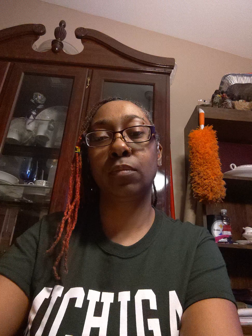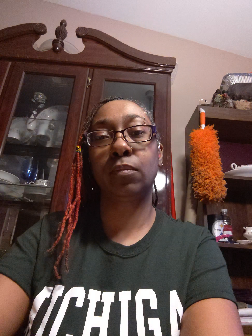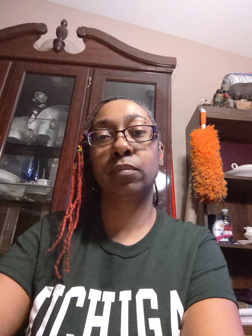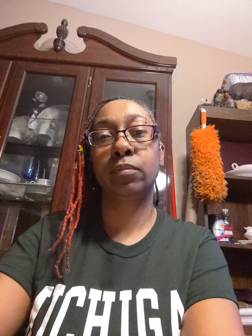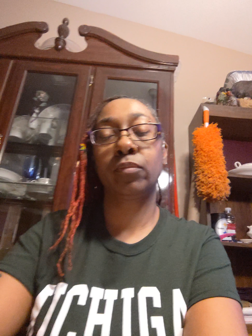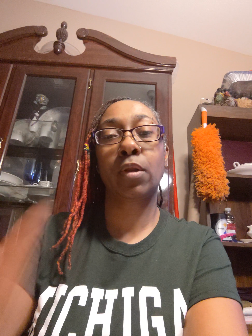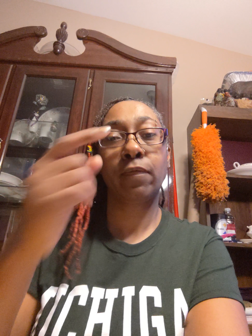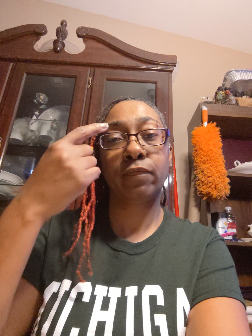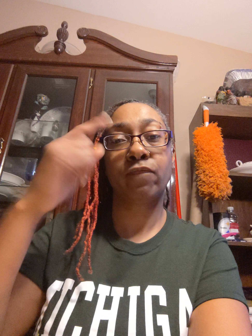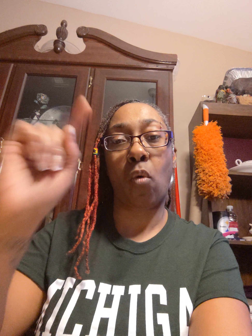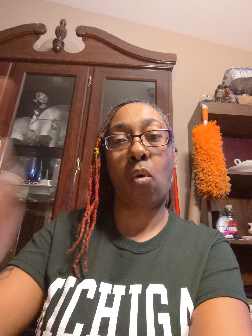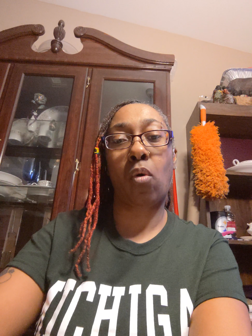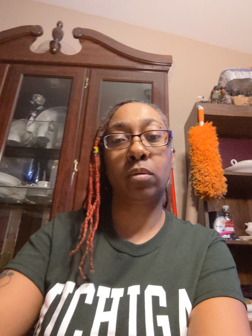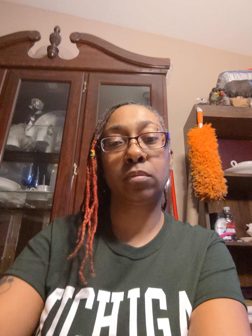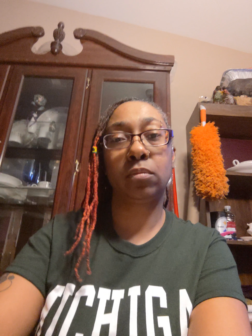for